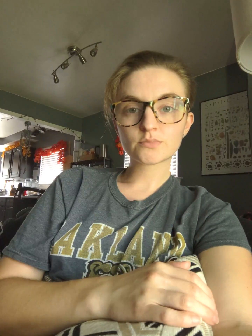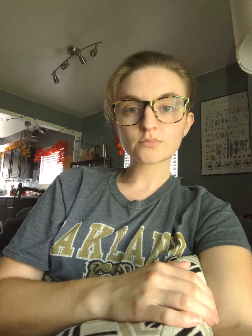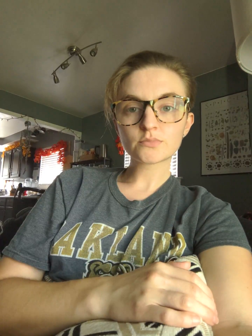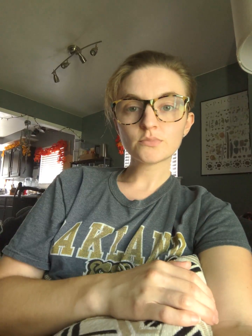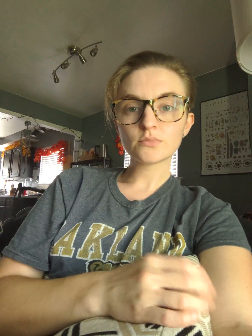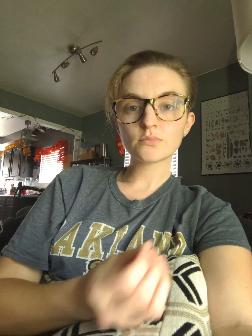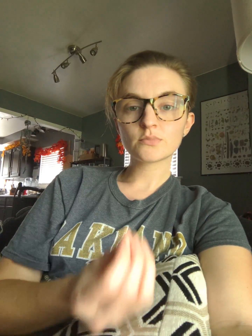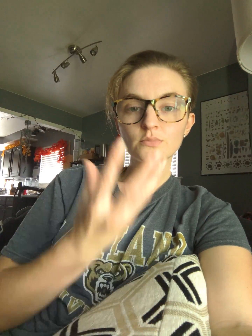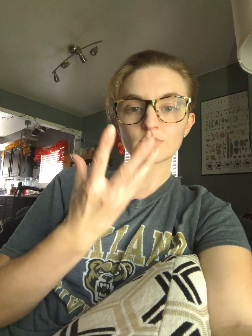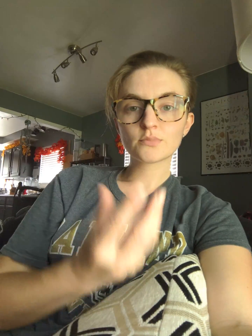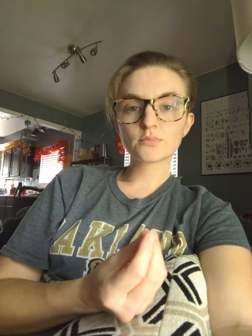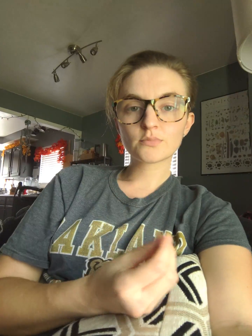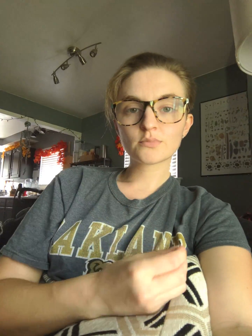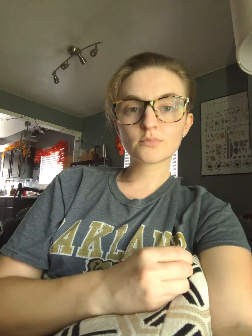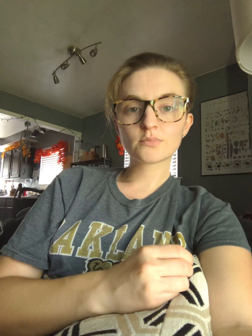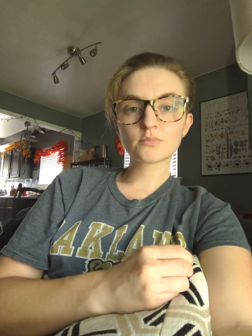plants